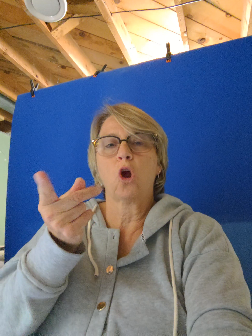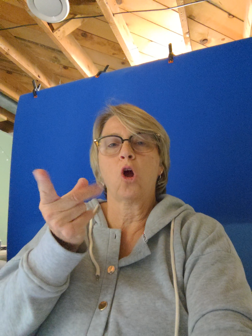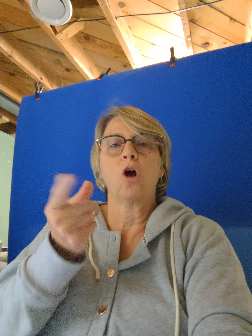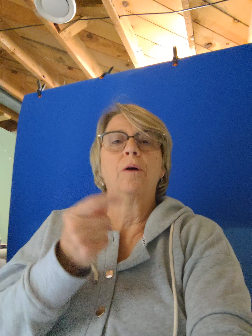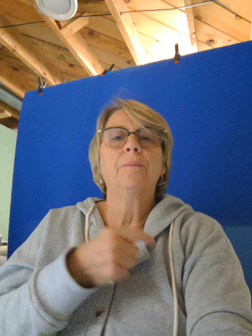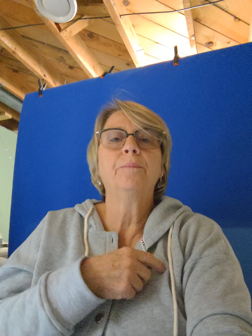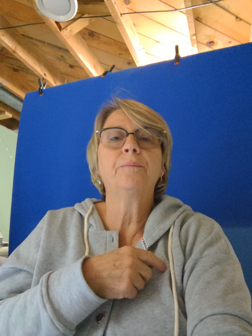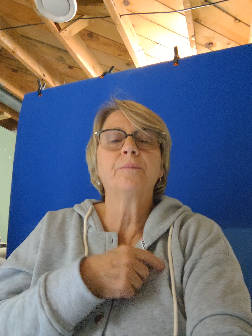dog